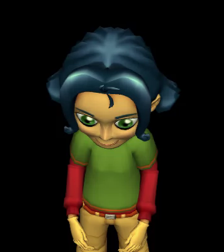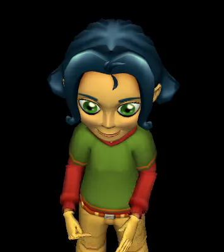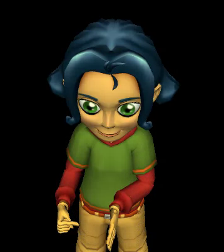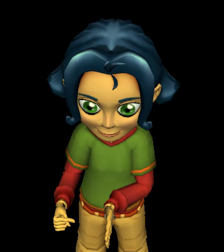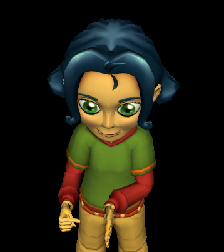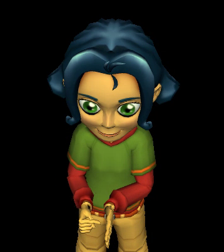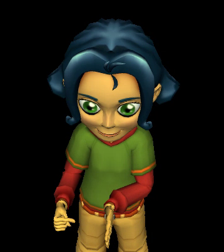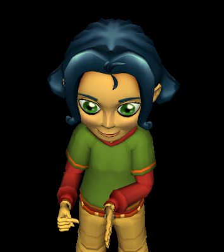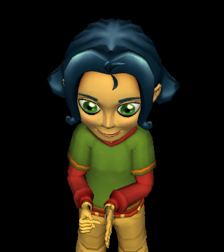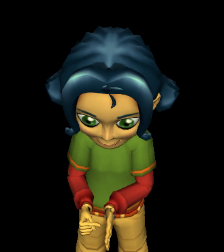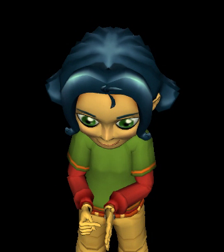متى